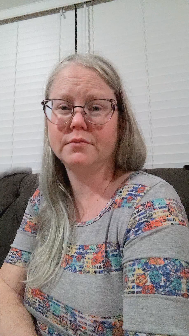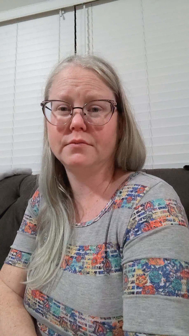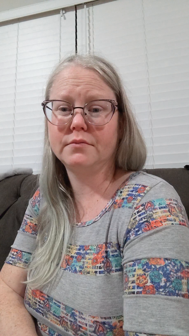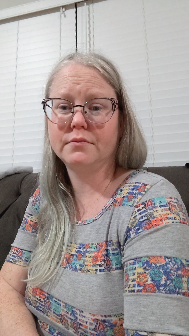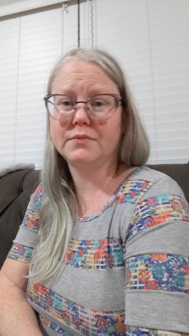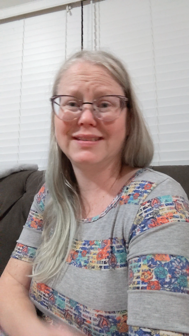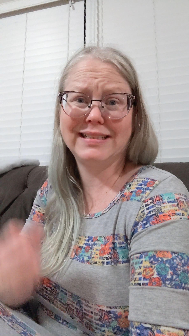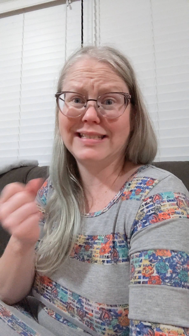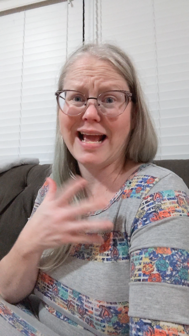scared